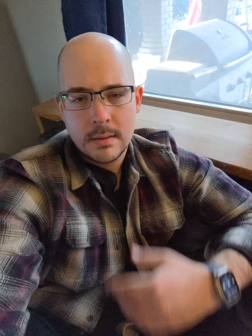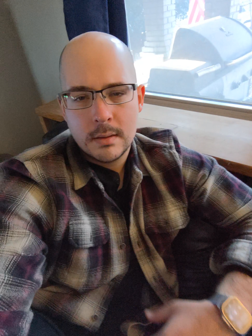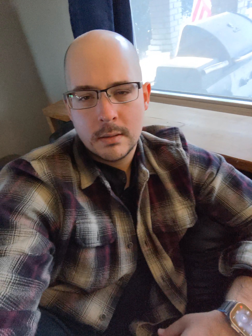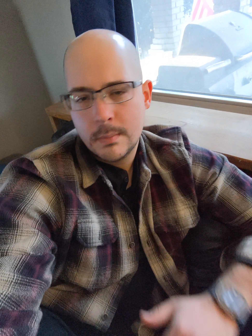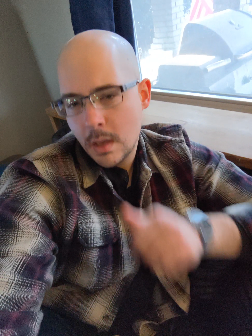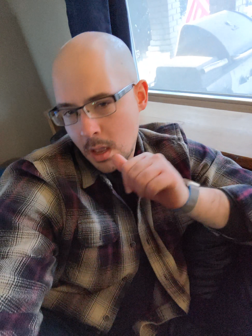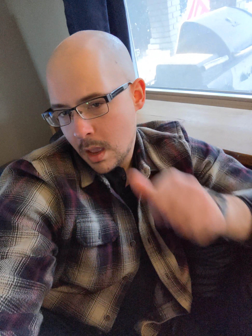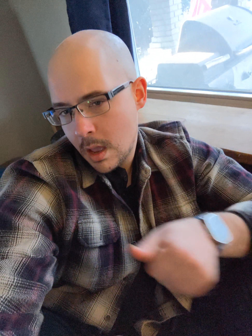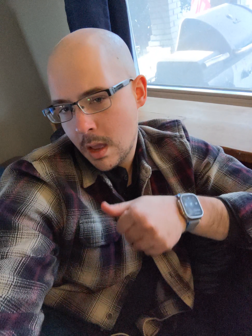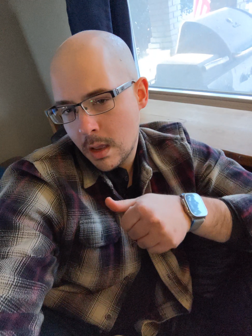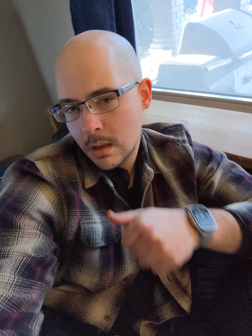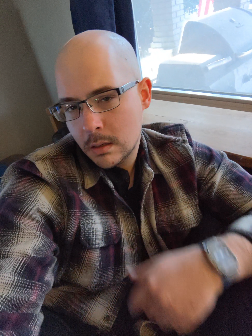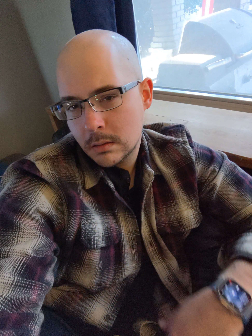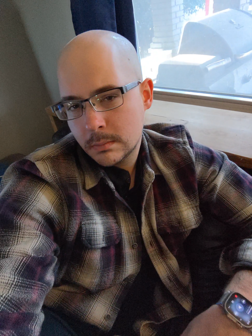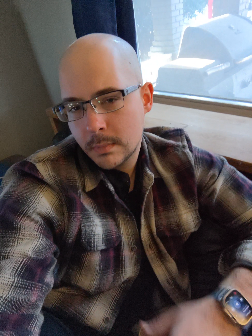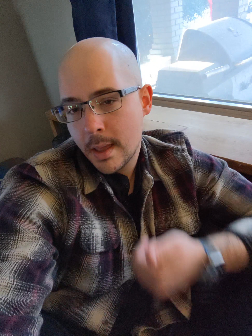hide